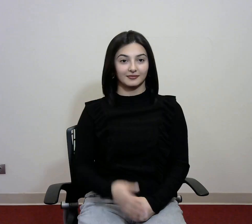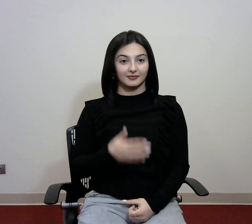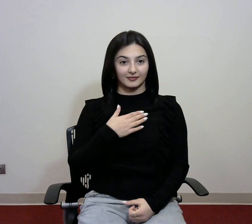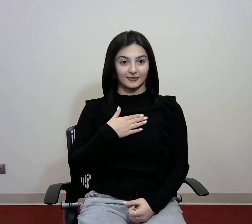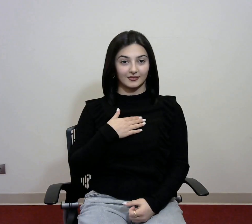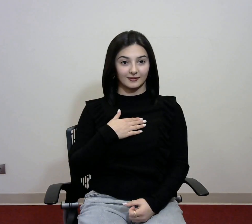mən